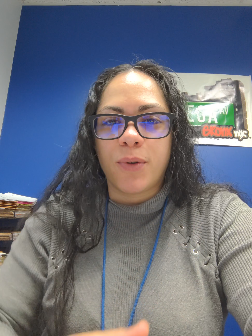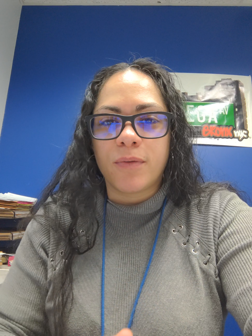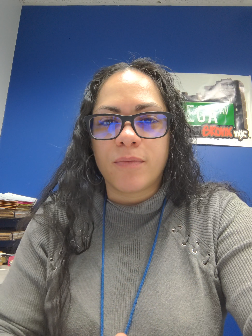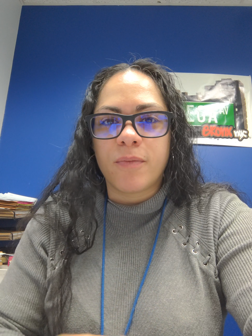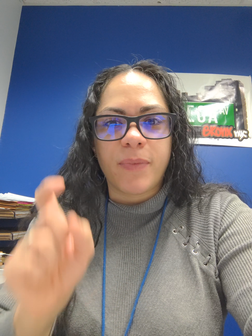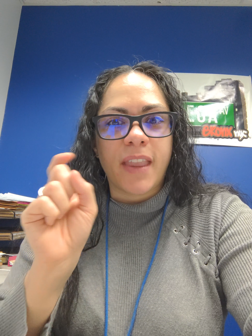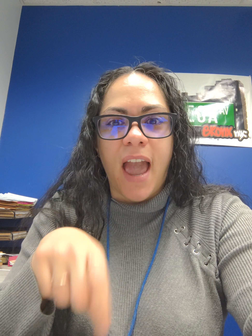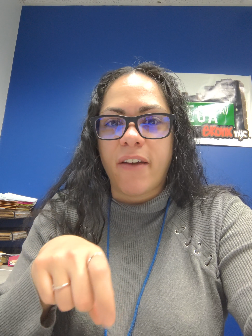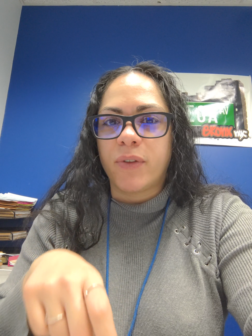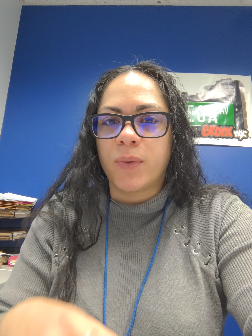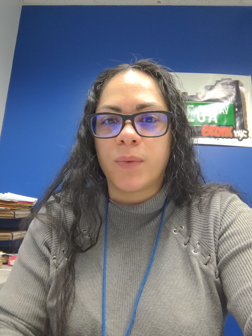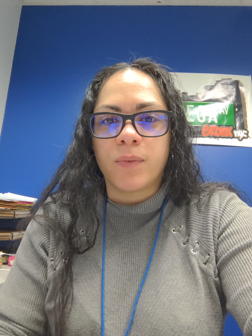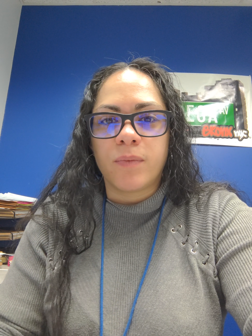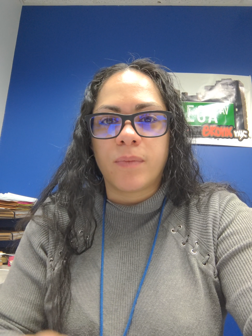have to